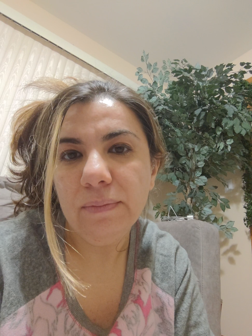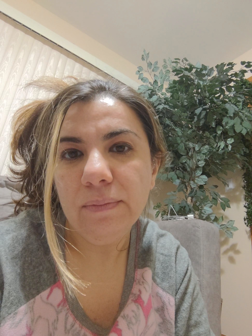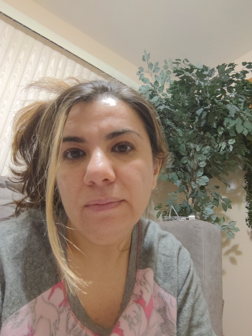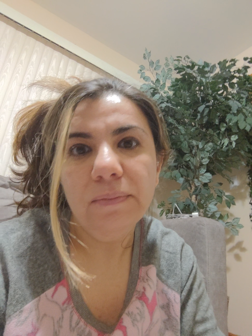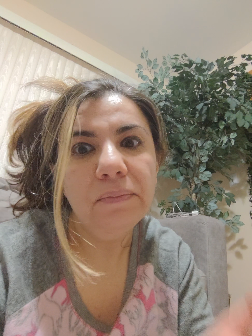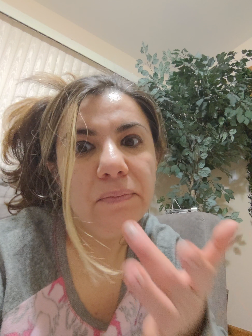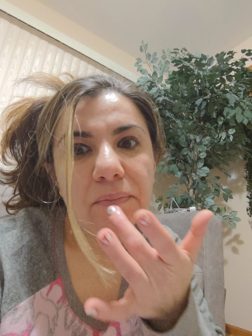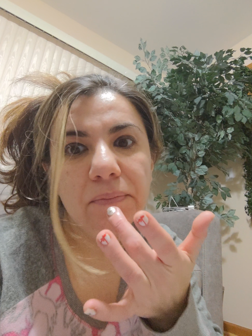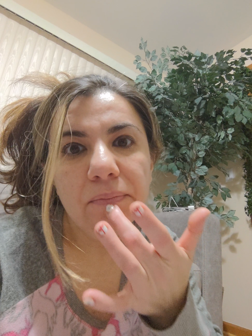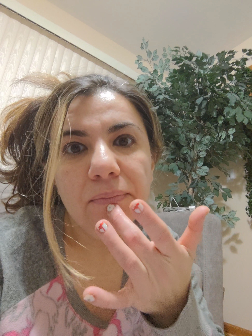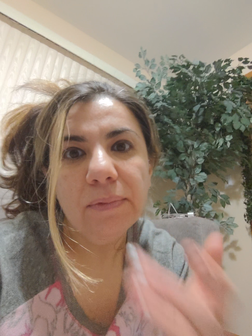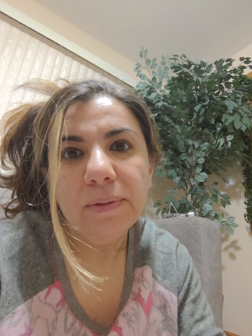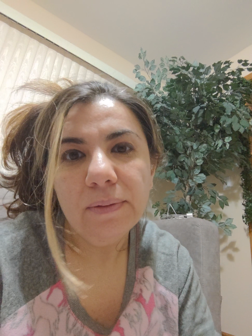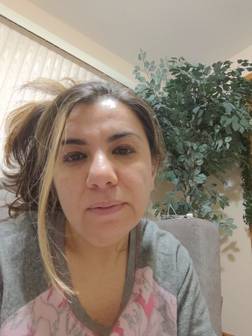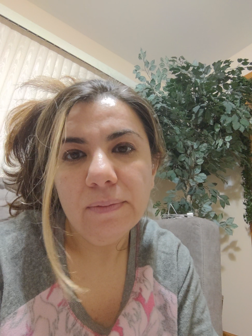taste